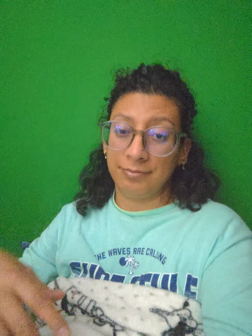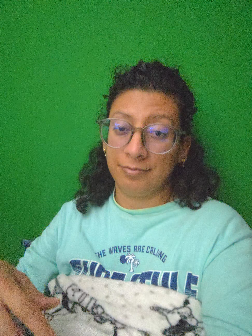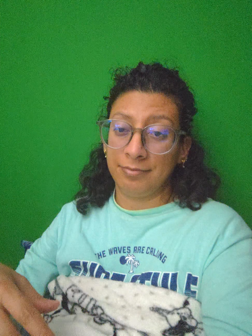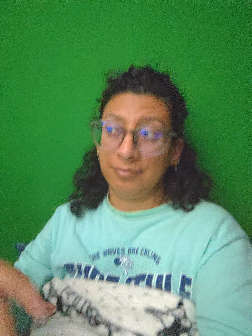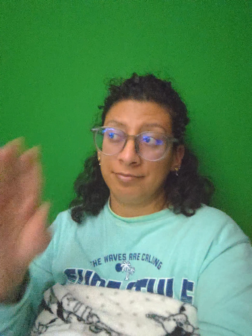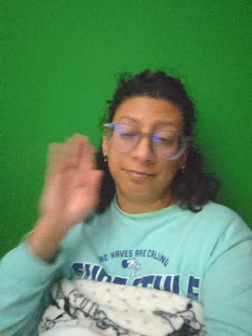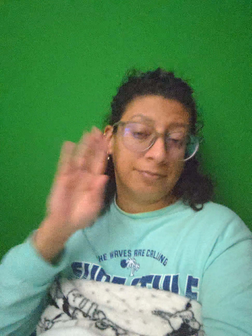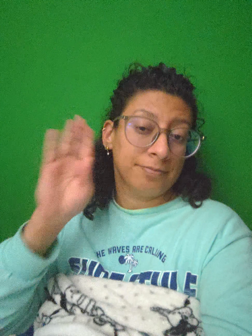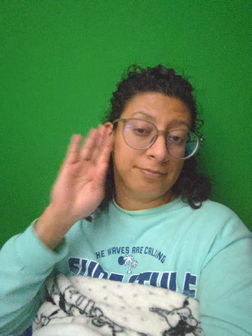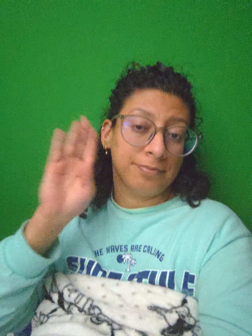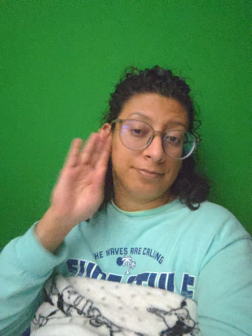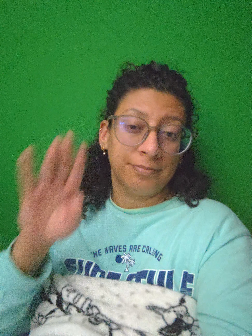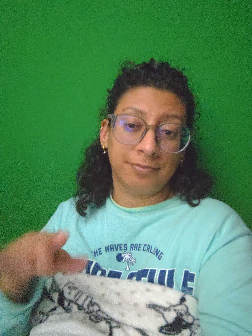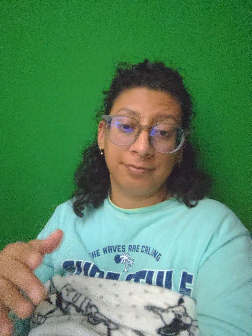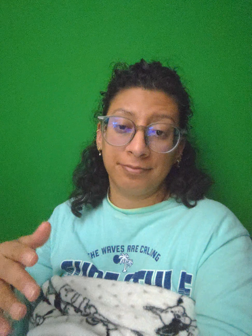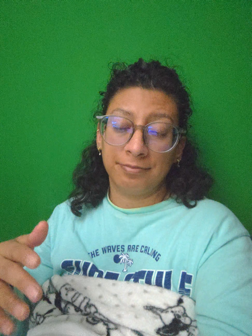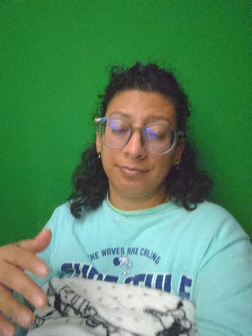puppy